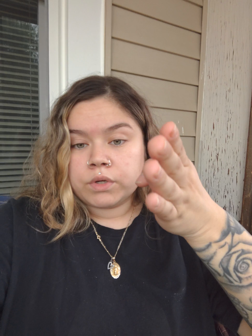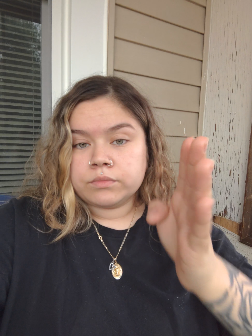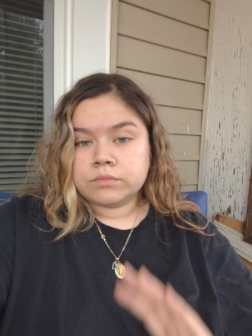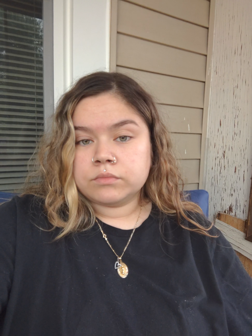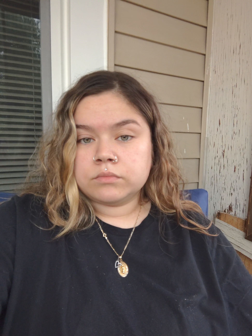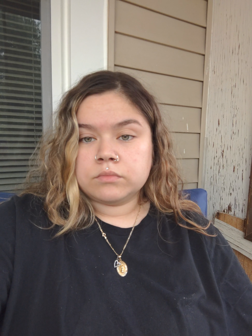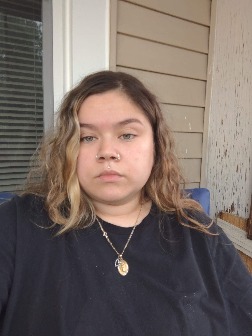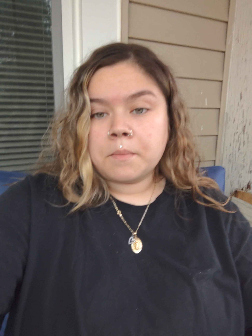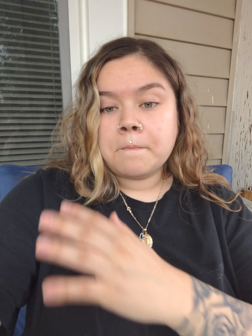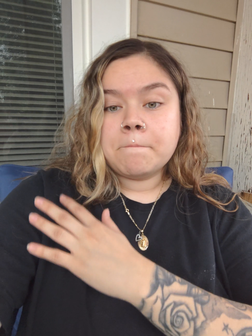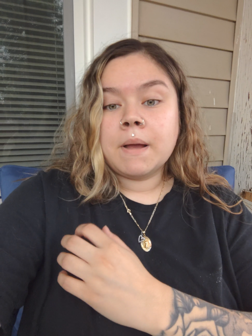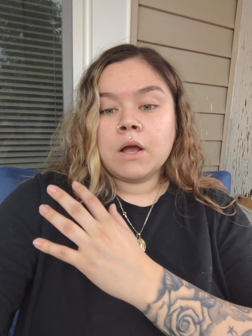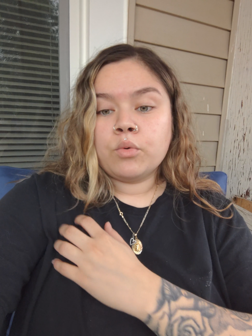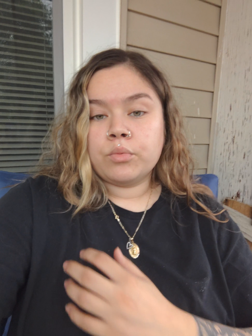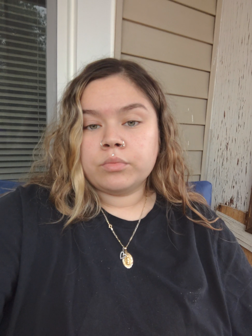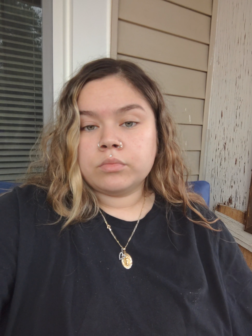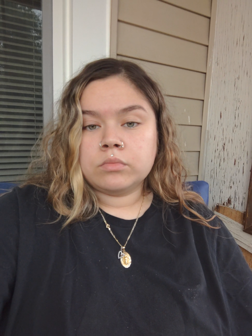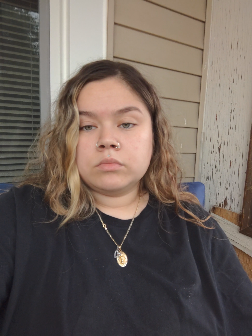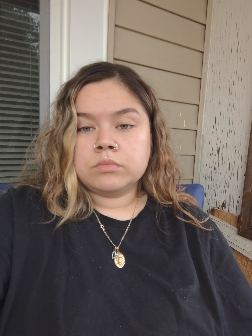bear